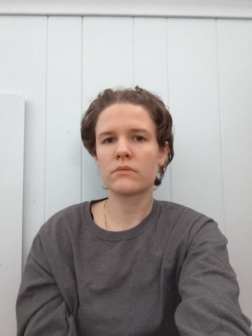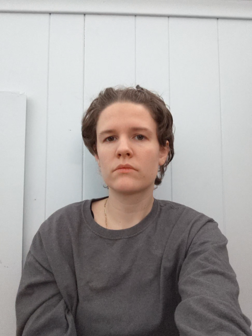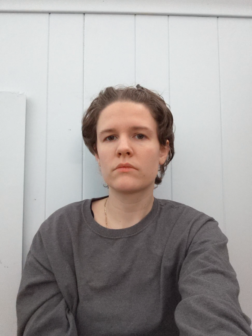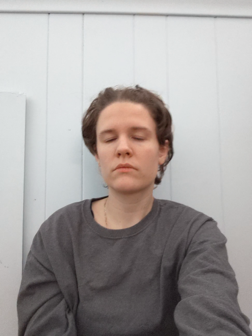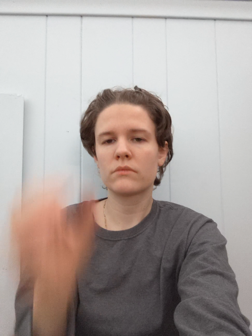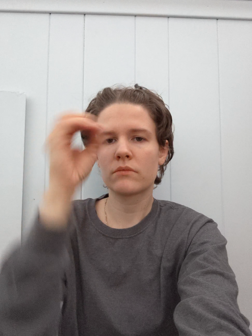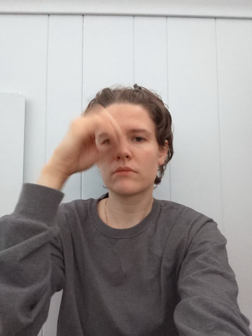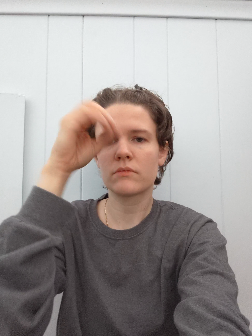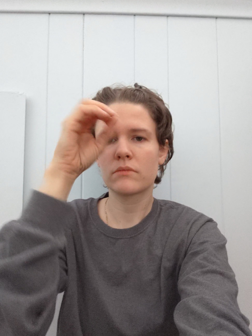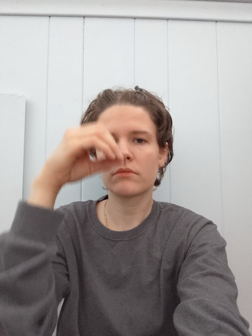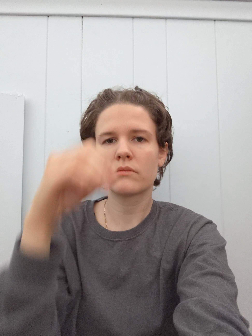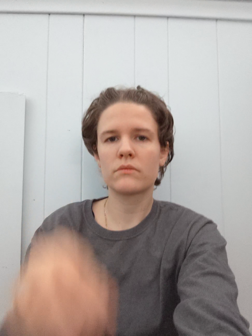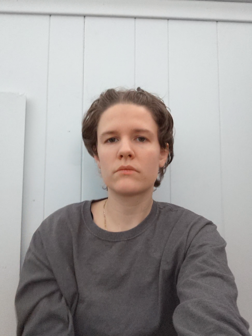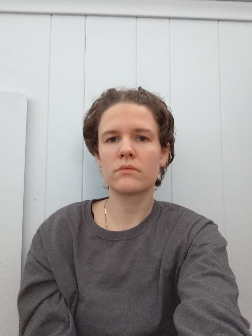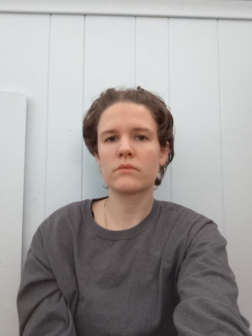owl